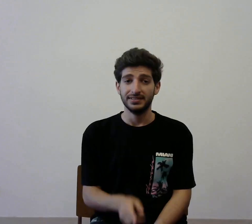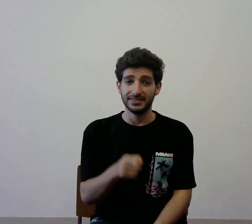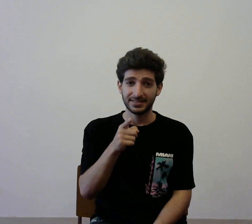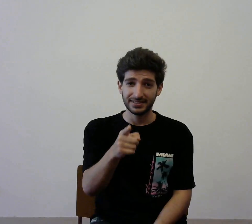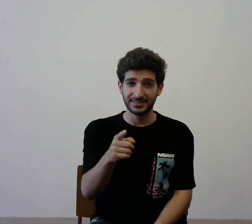sən